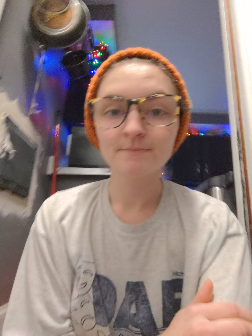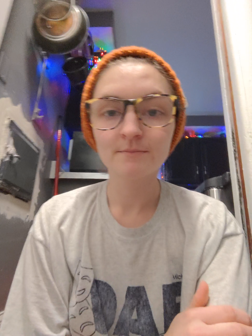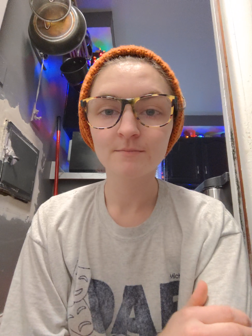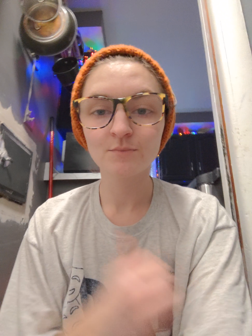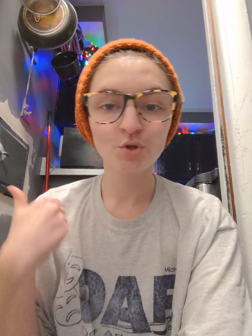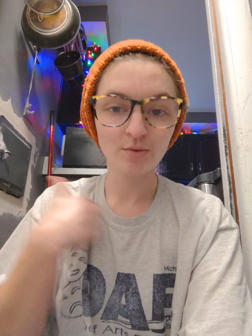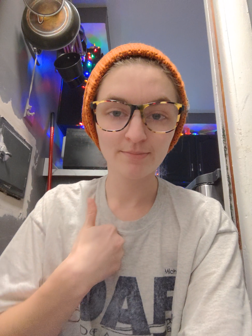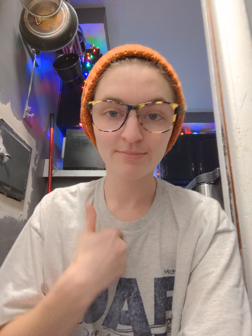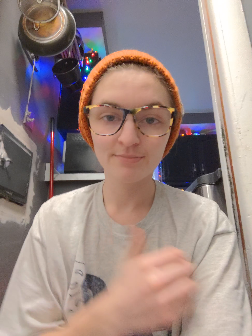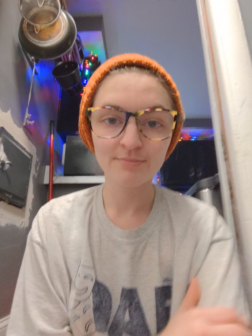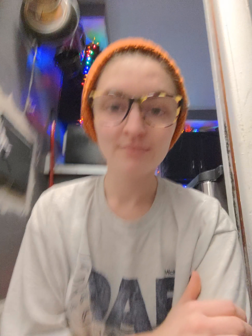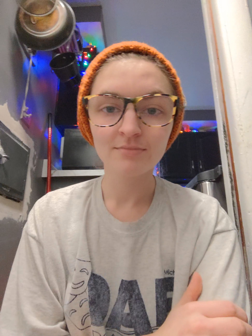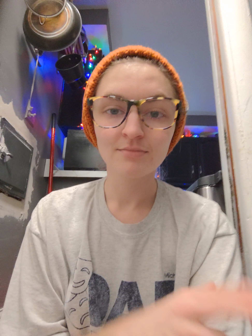jacket